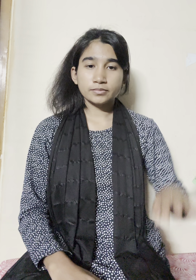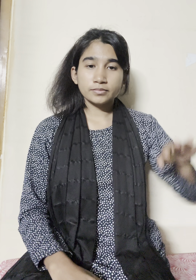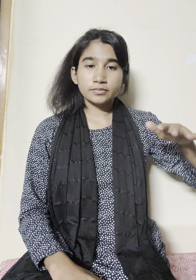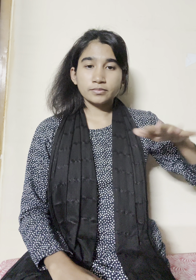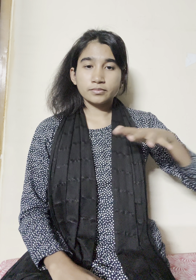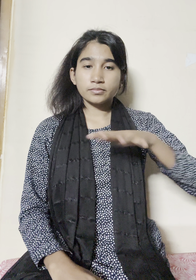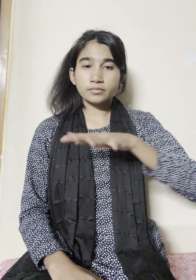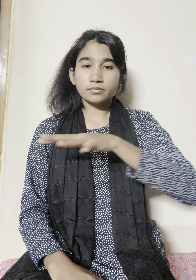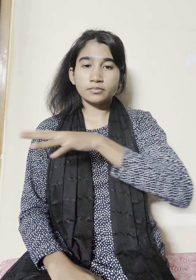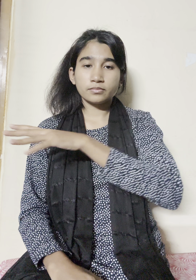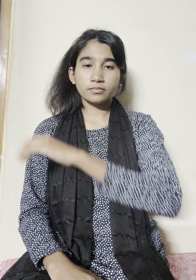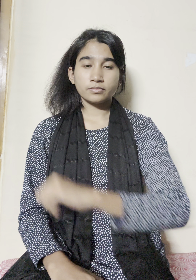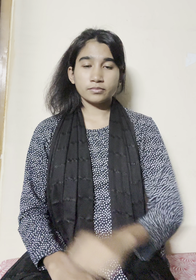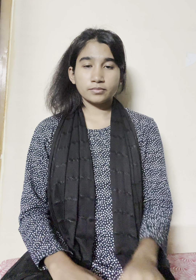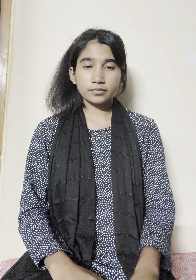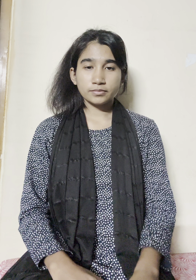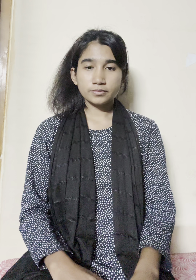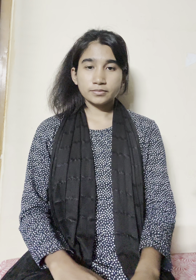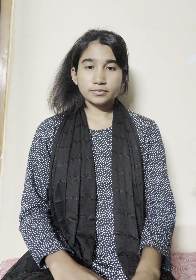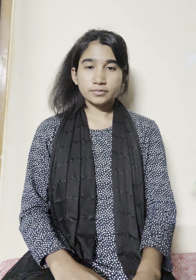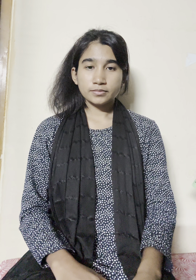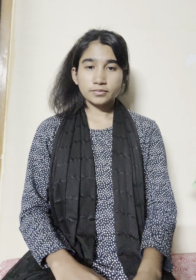সাগর